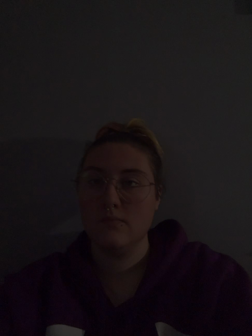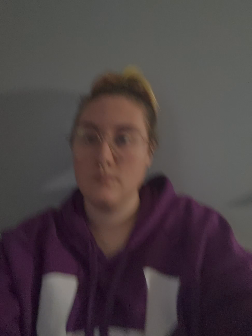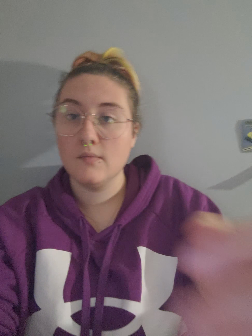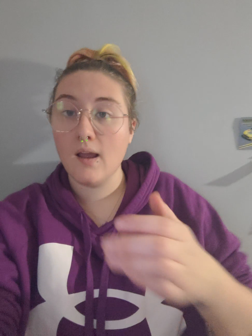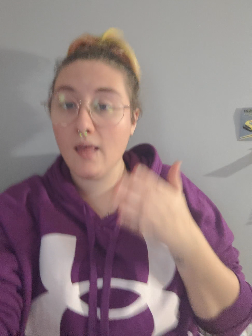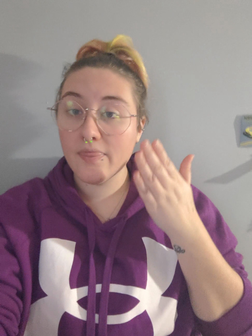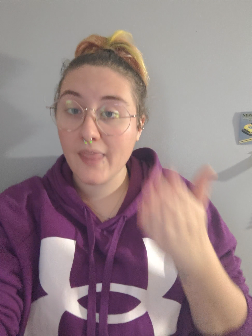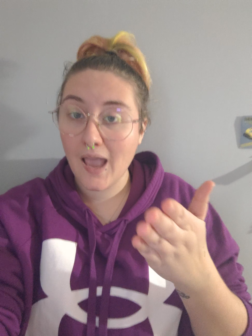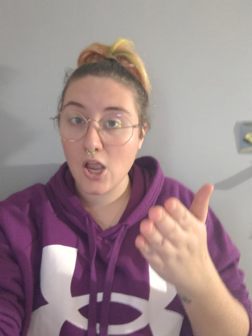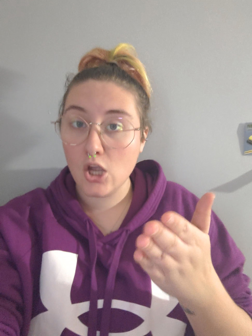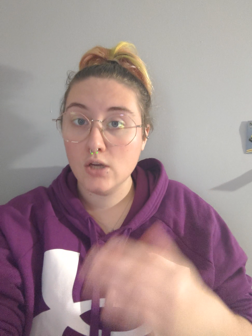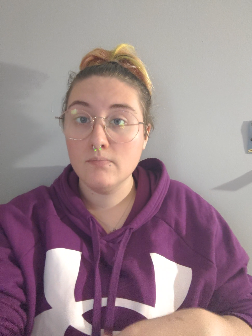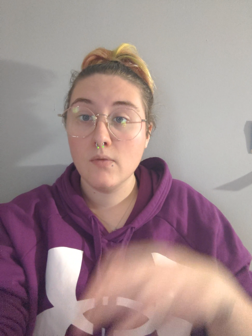there